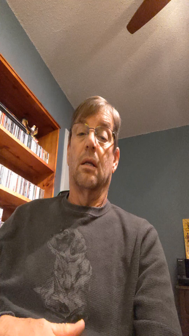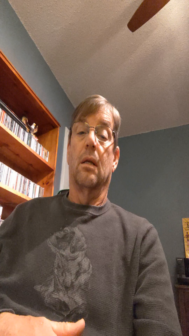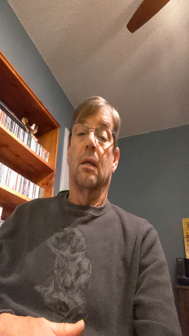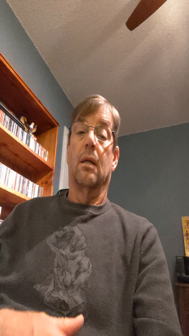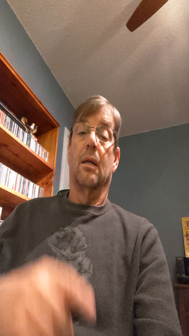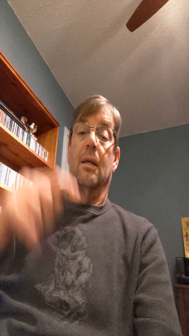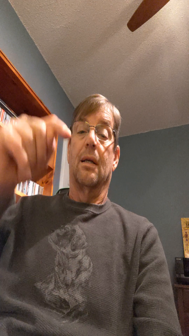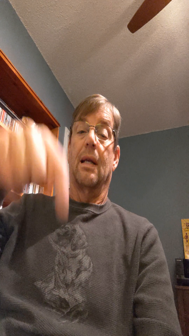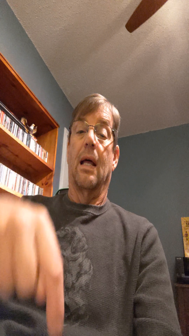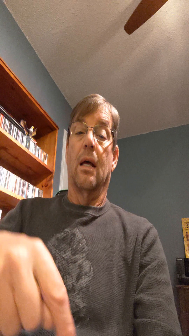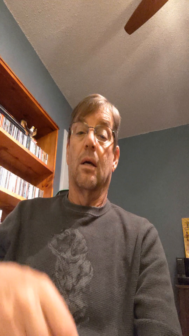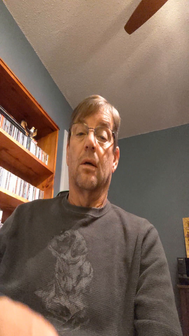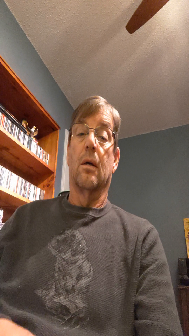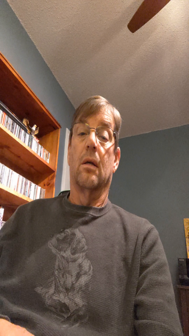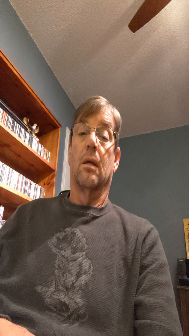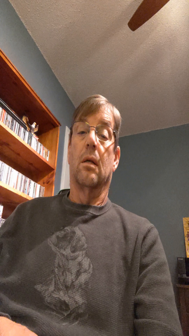down